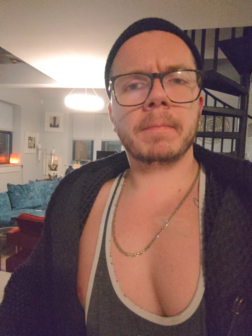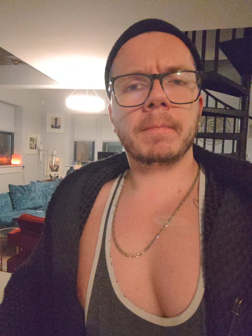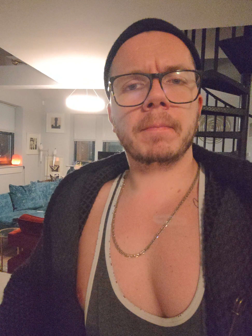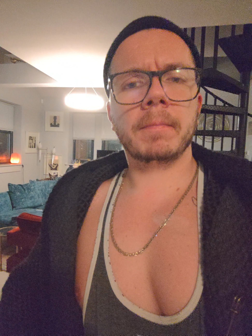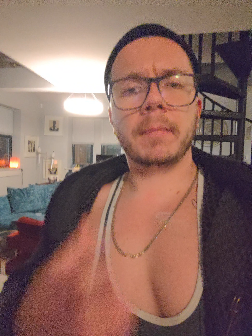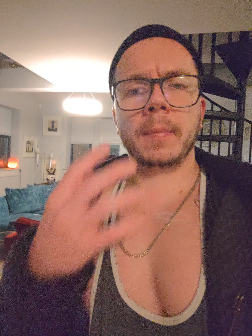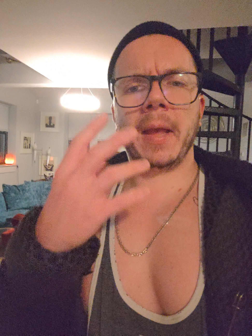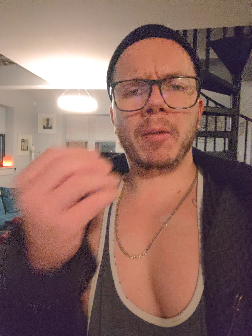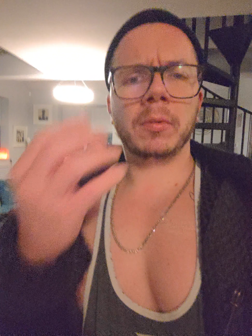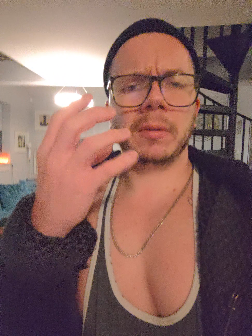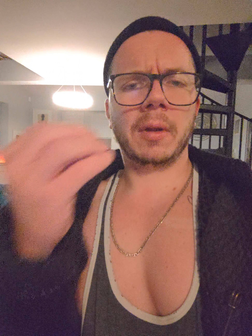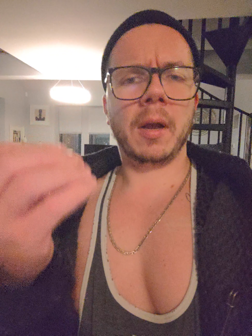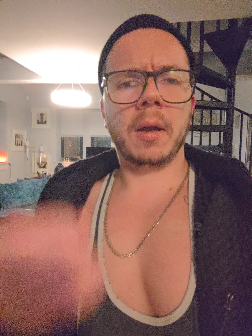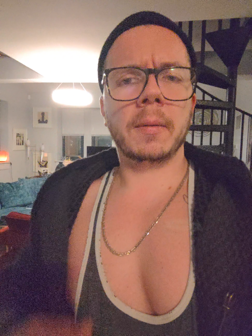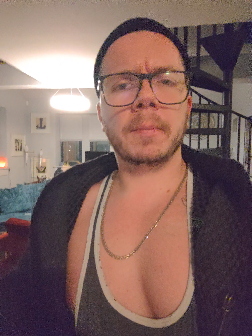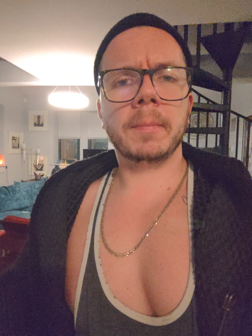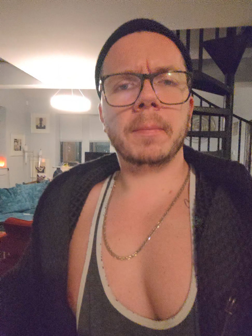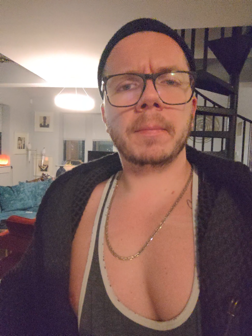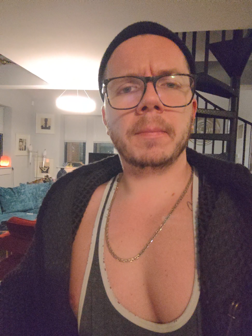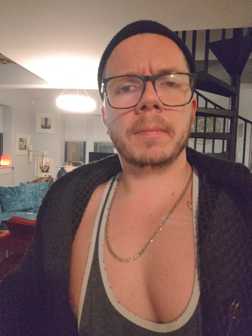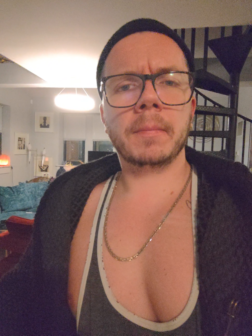outside